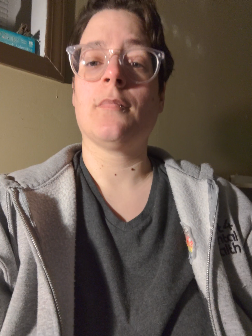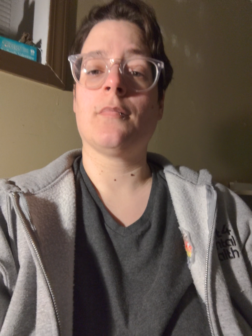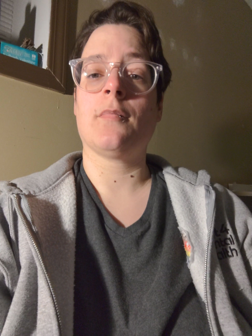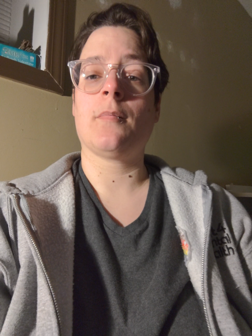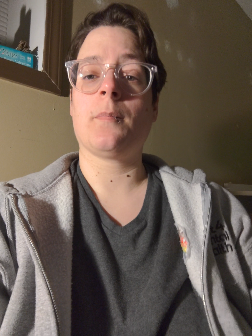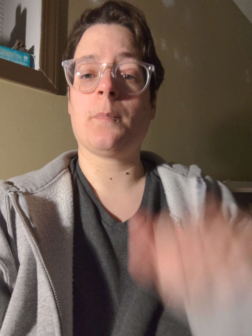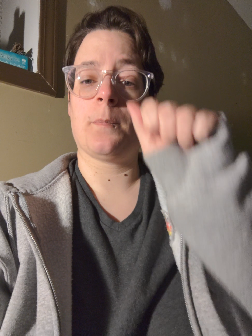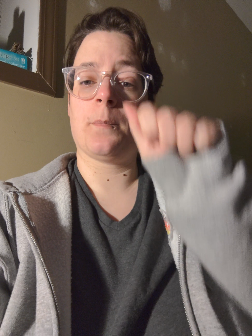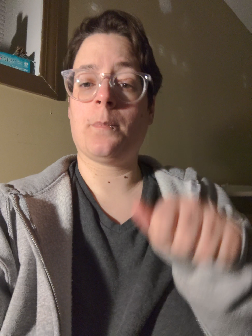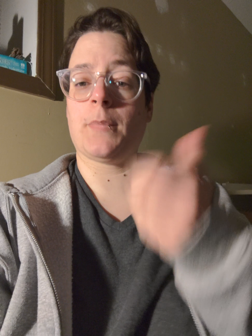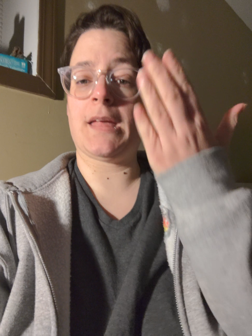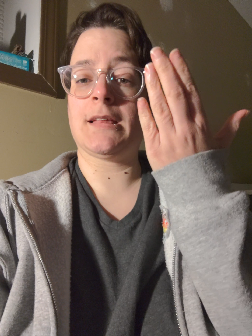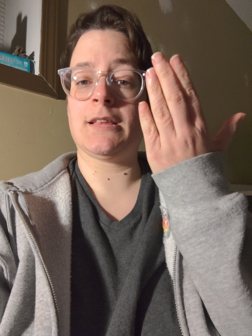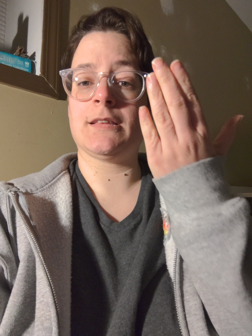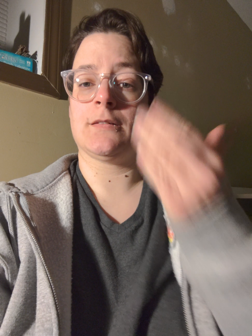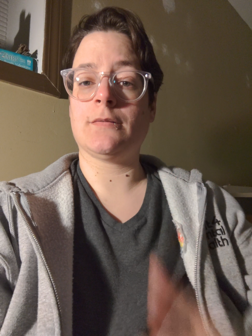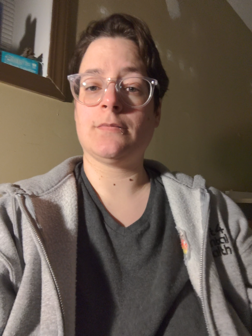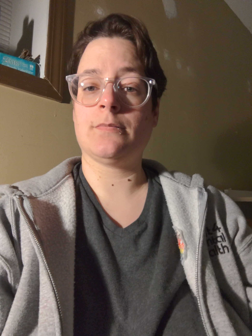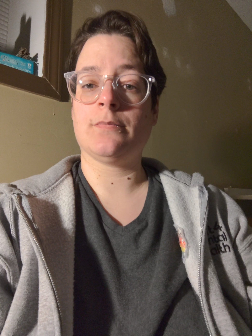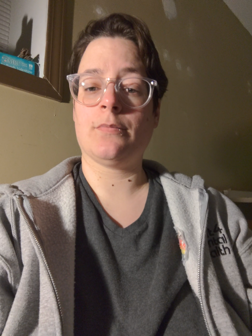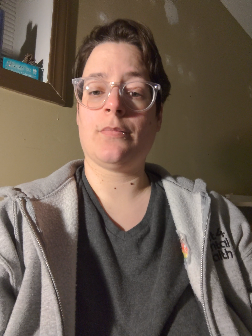mitten